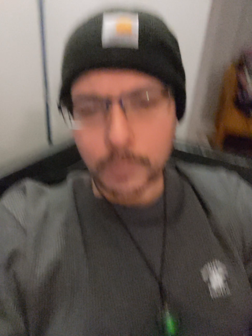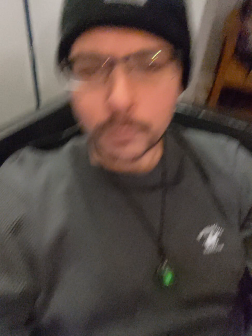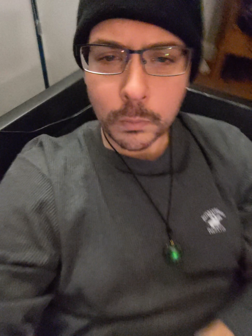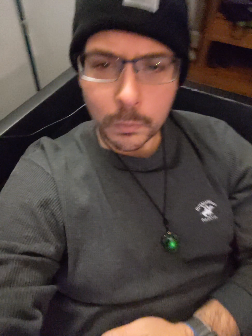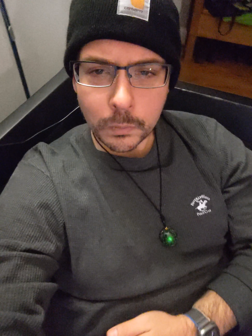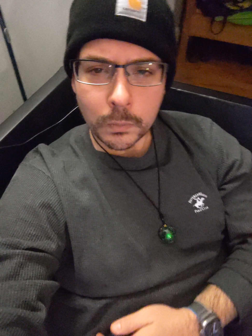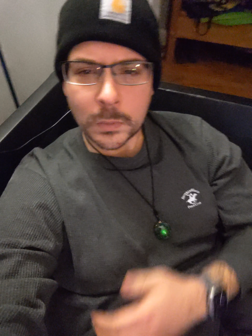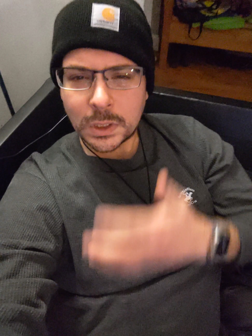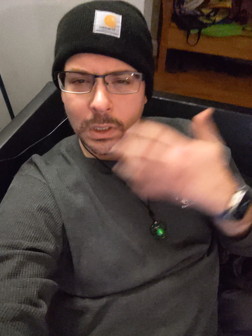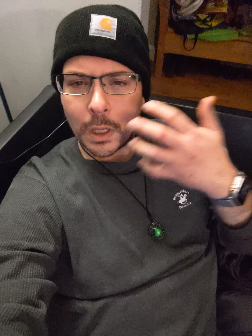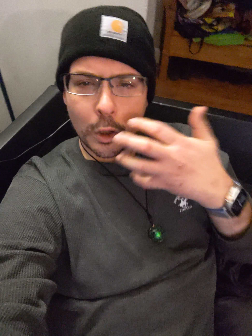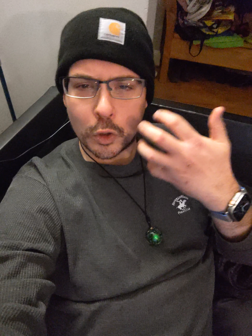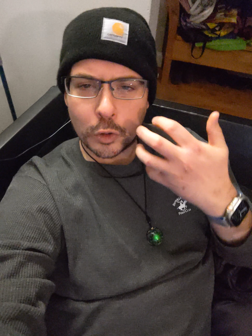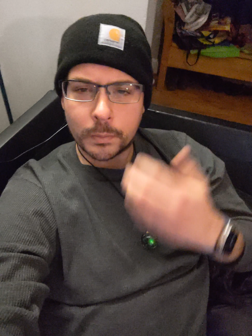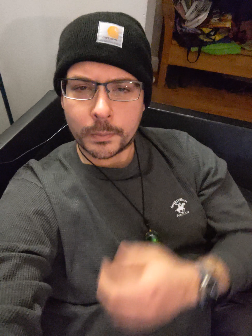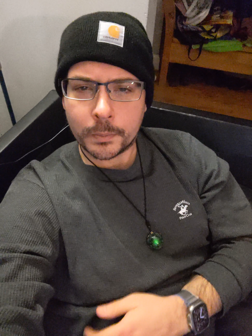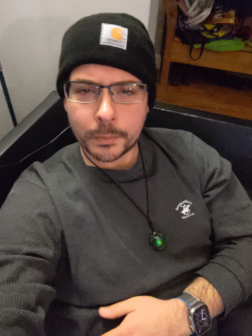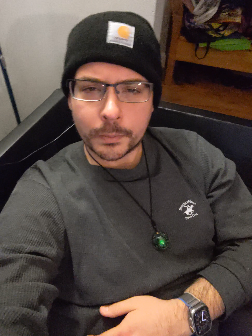tiger